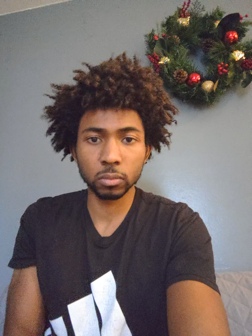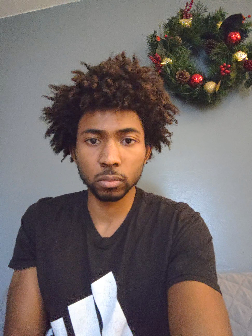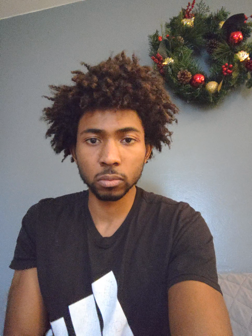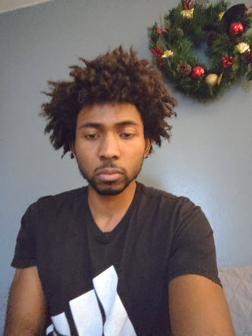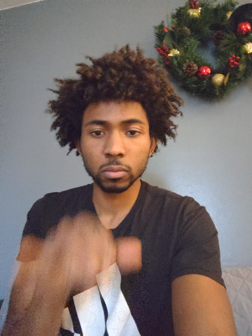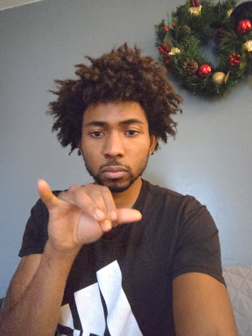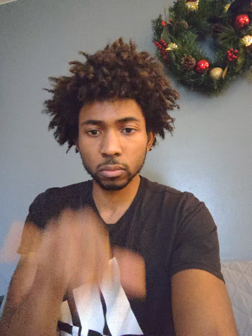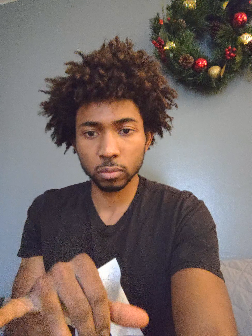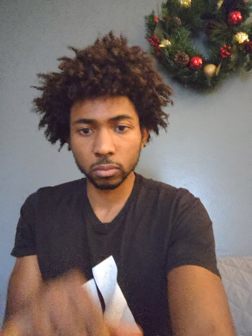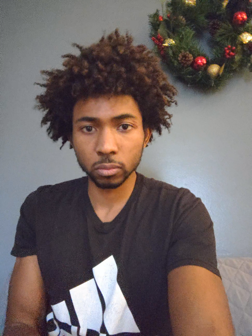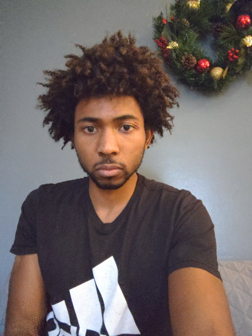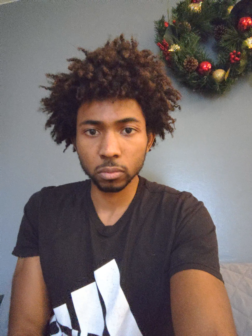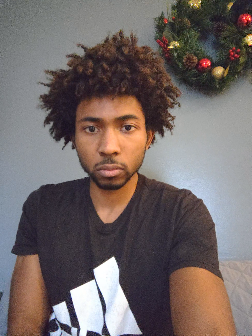stay